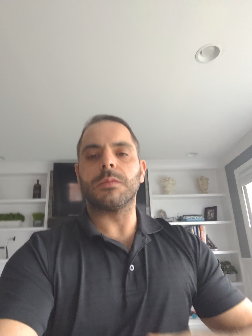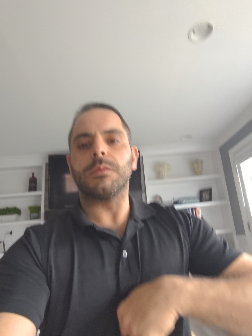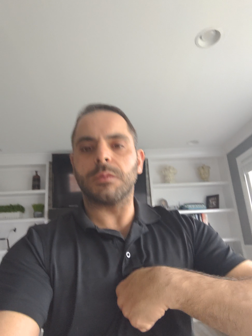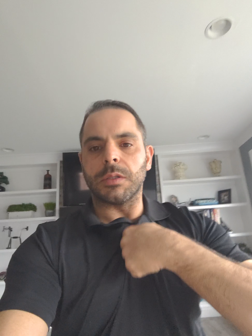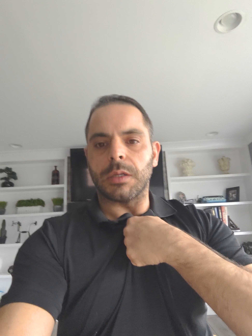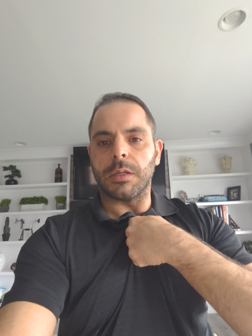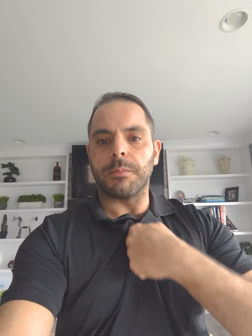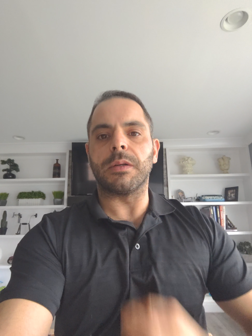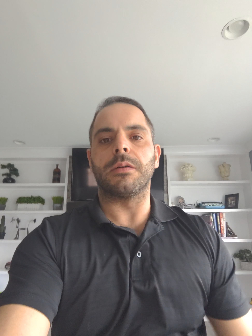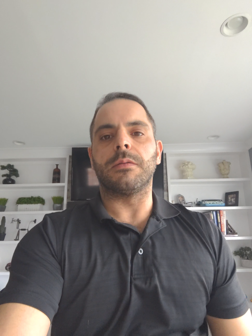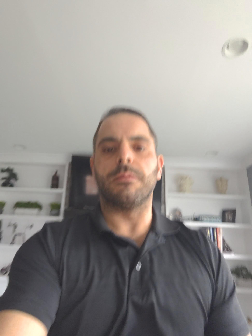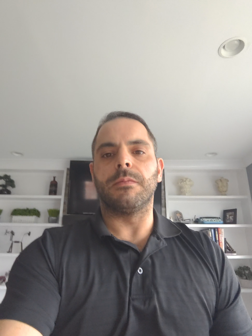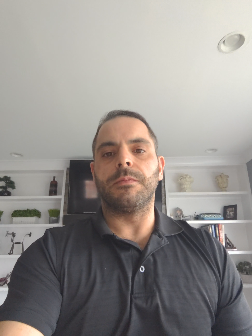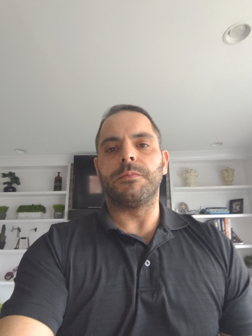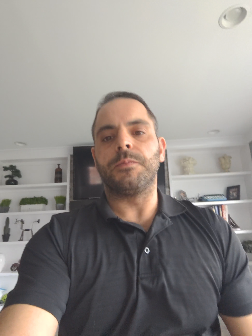zipper